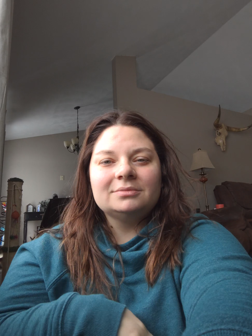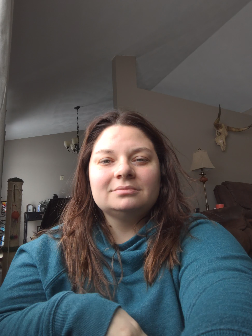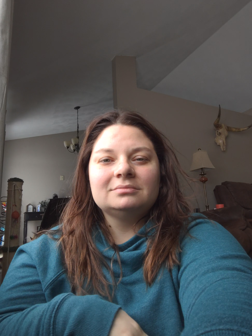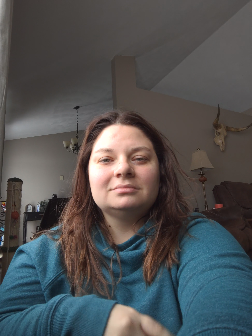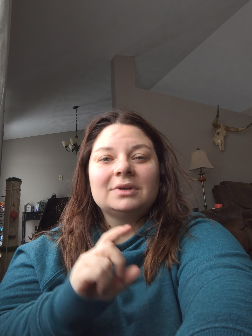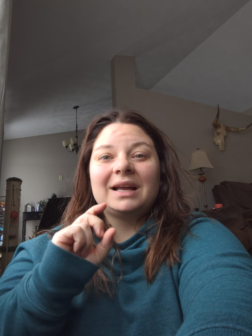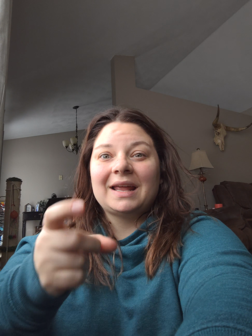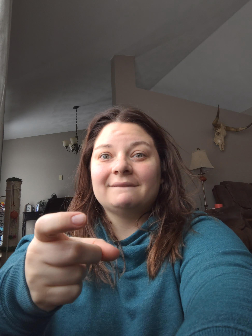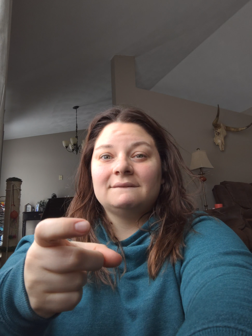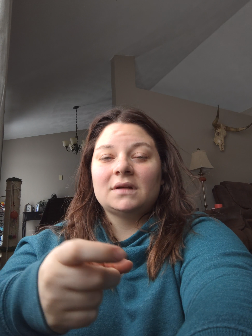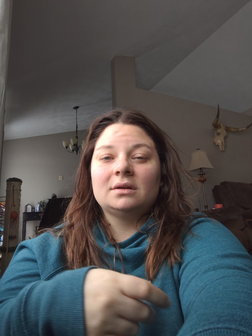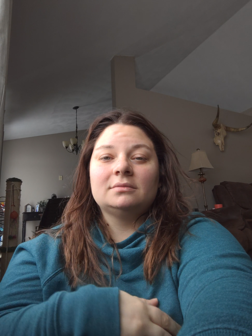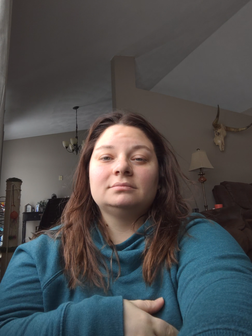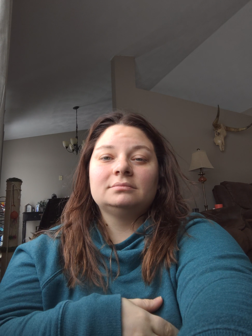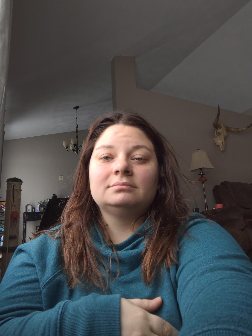gift